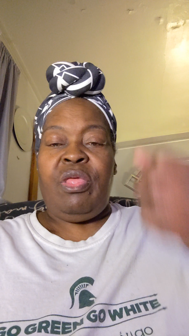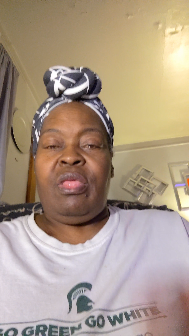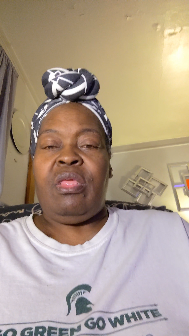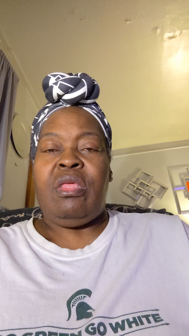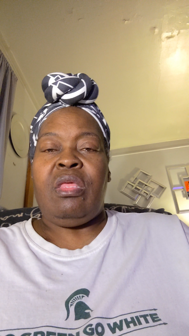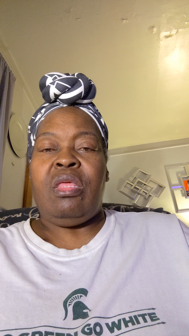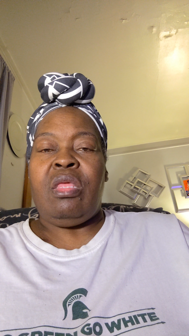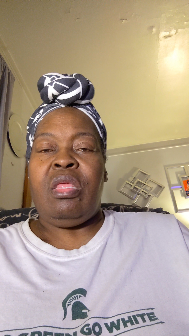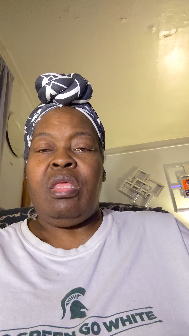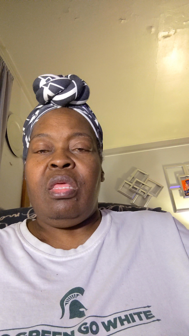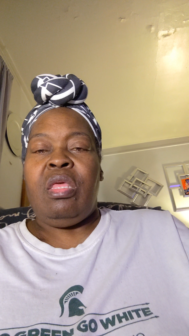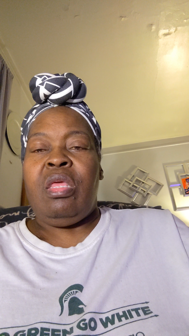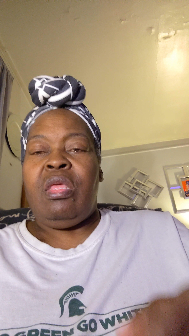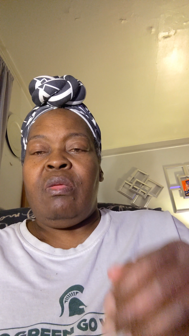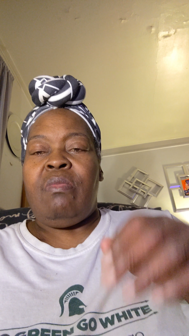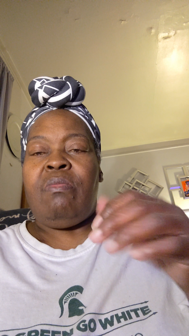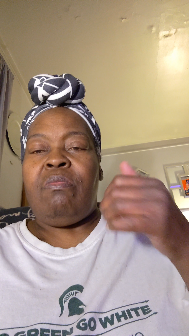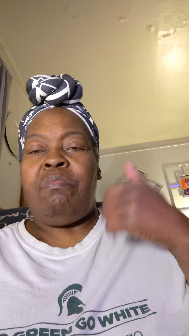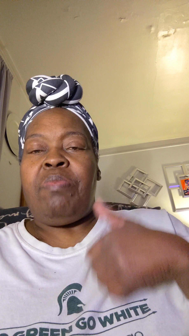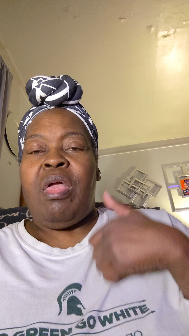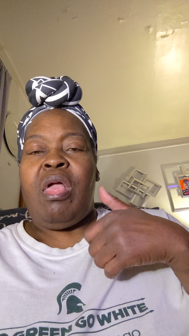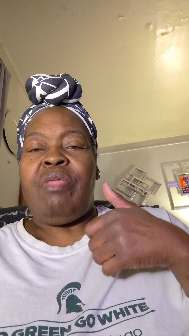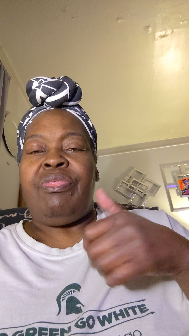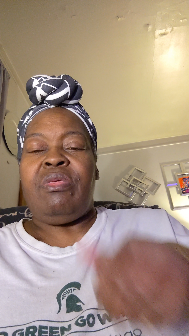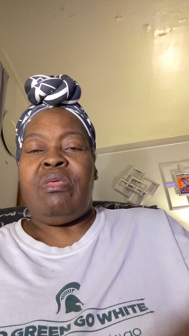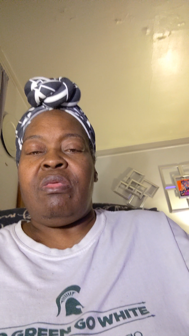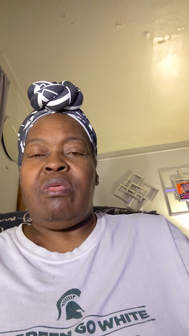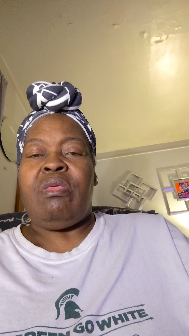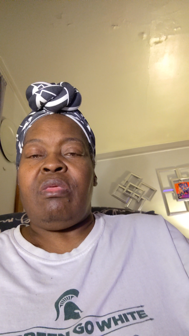bathtub